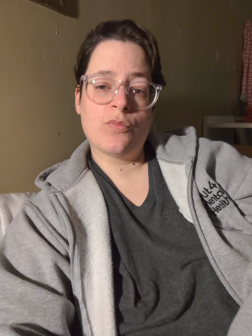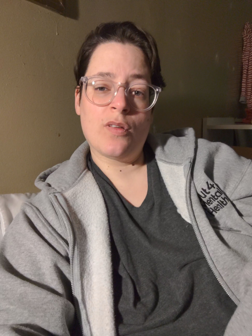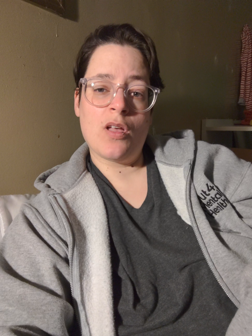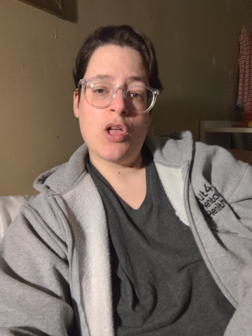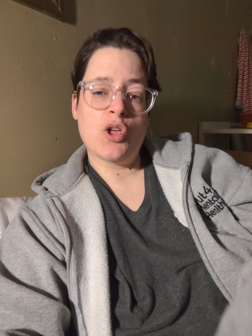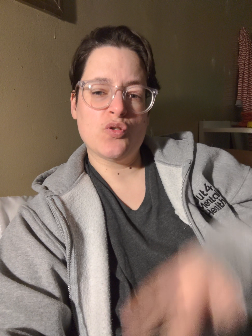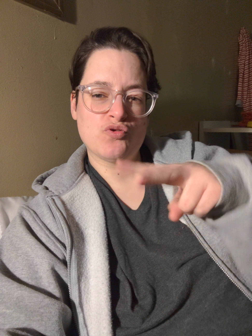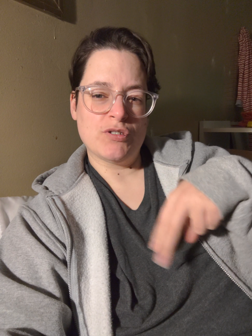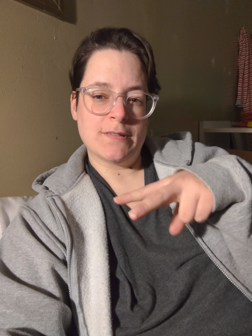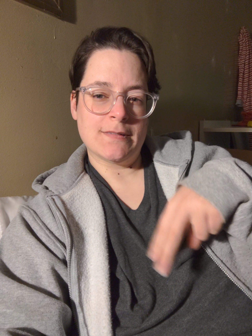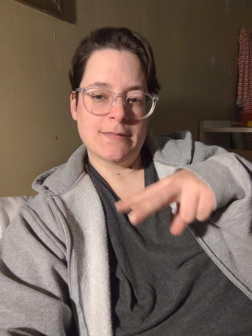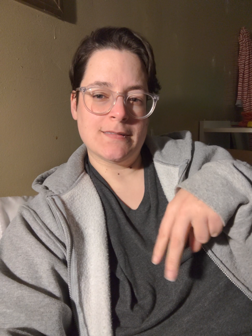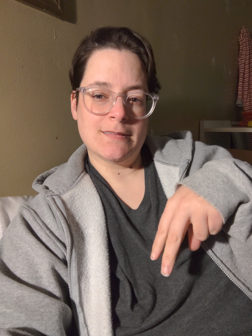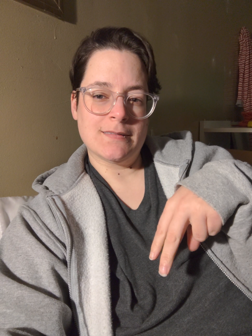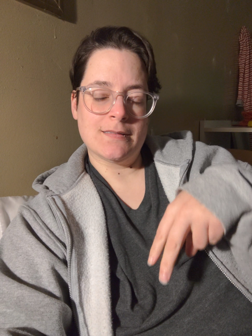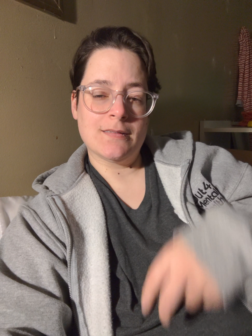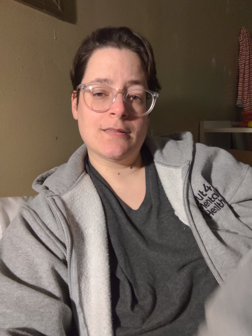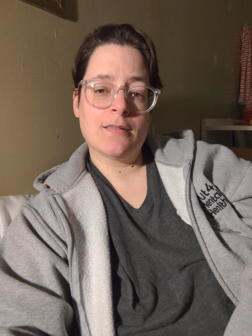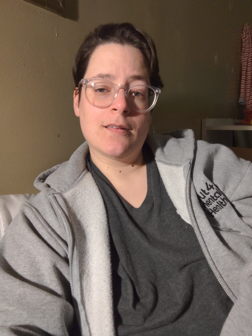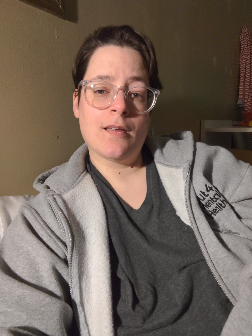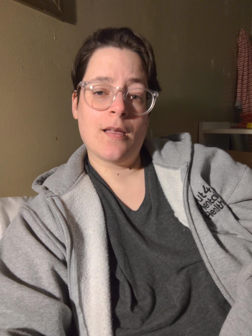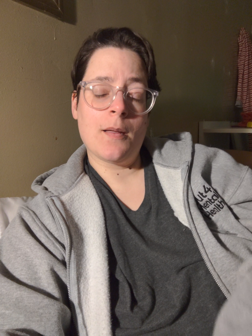read